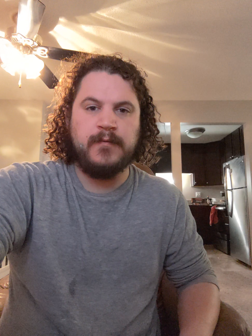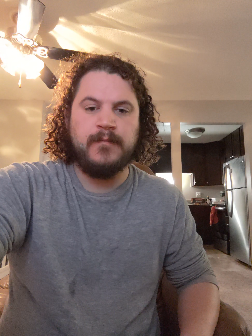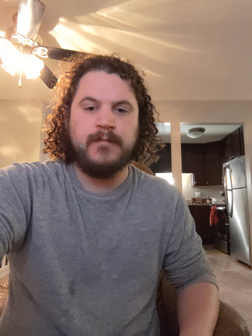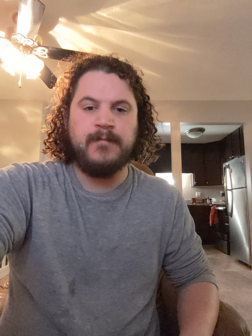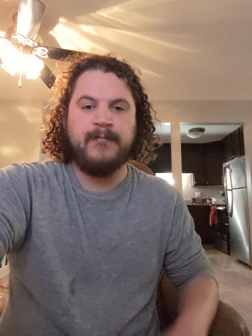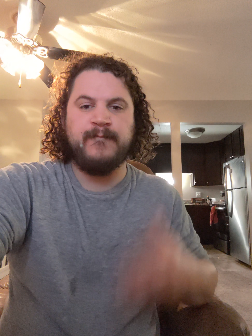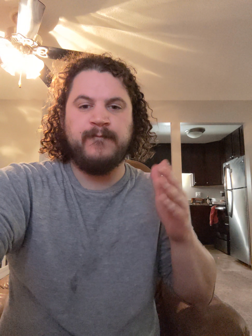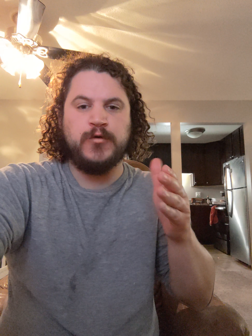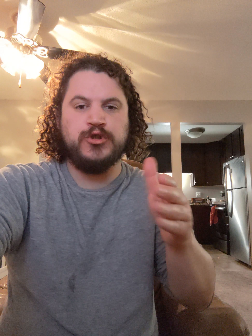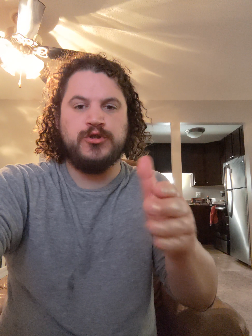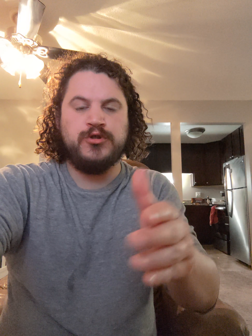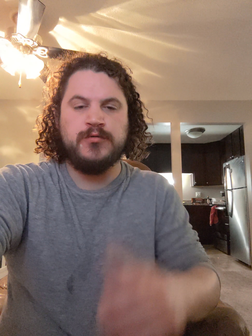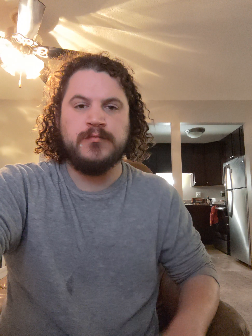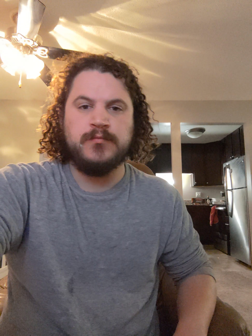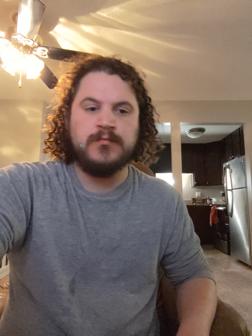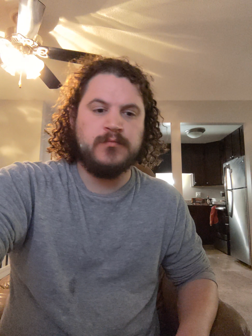fish